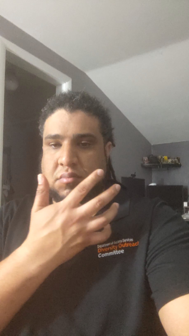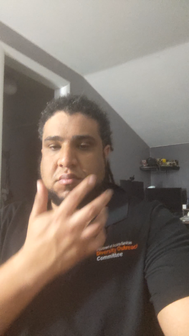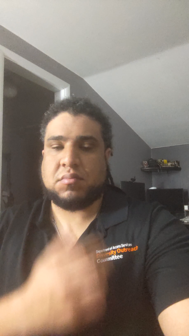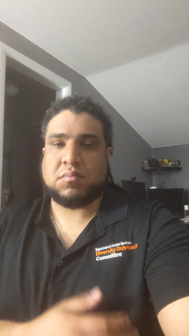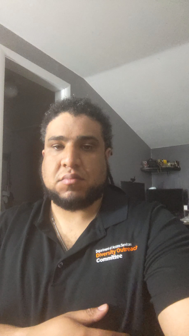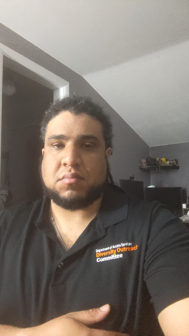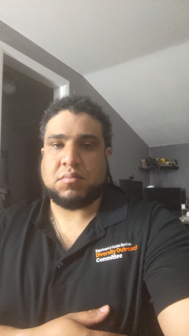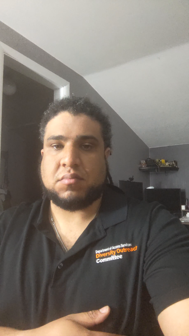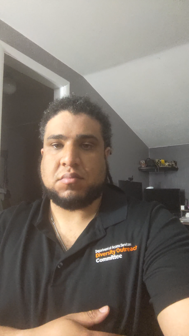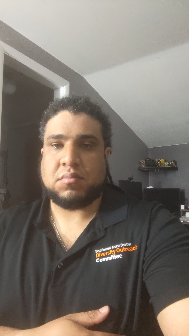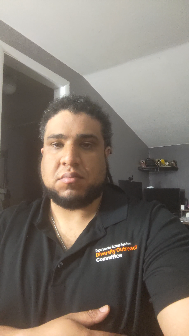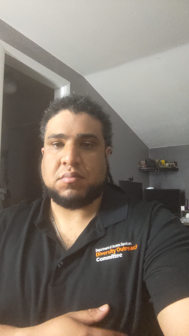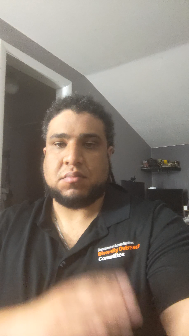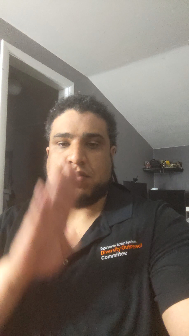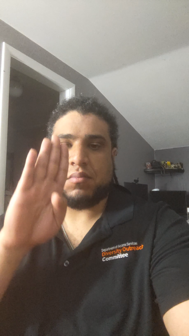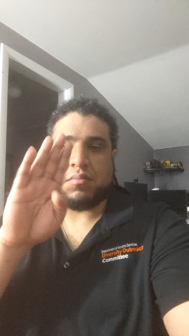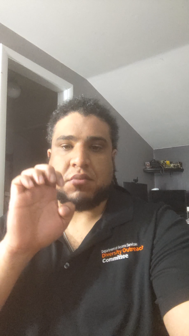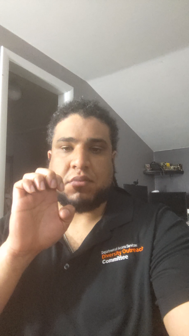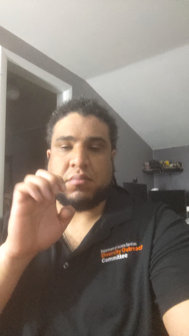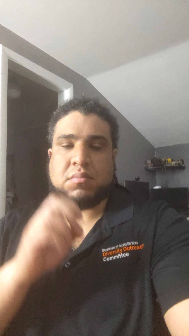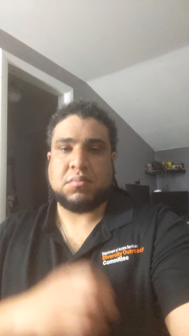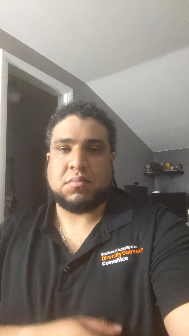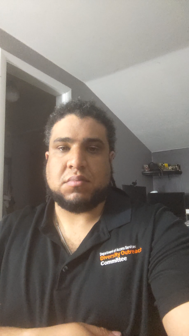be